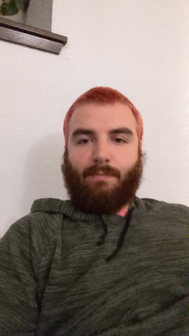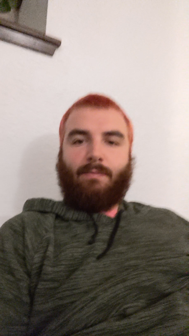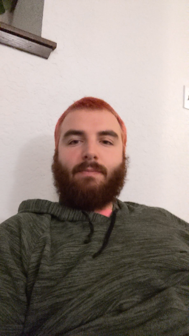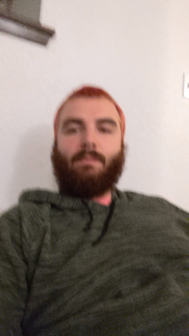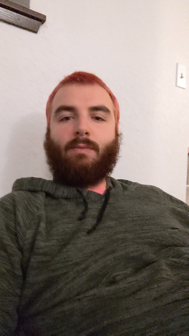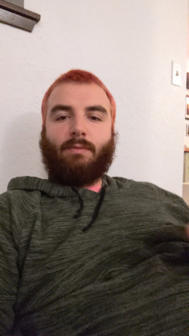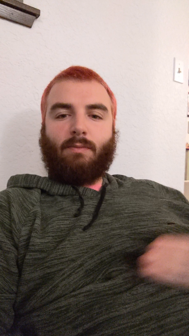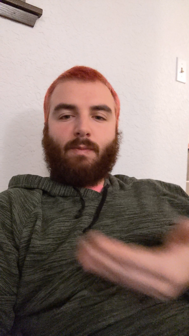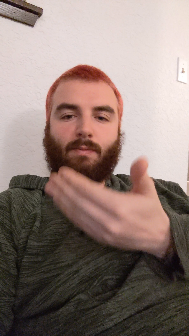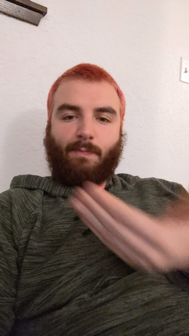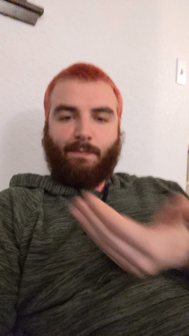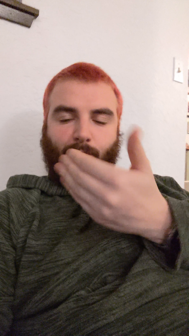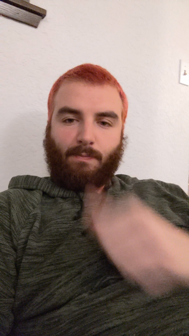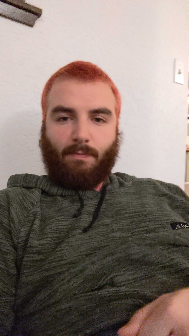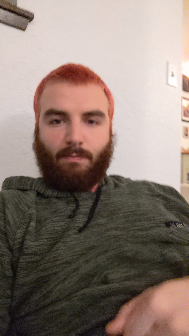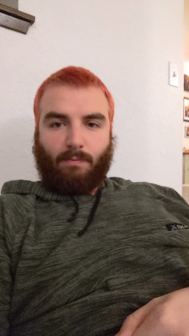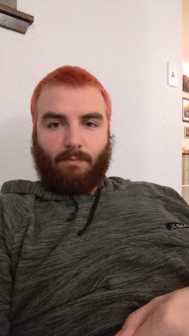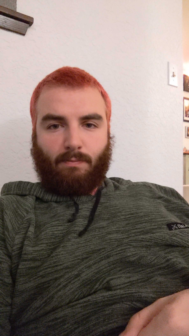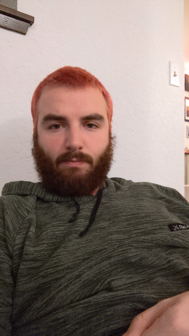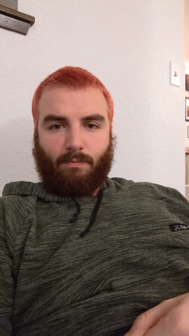new